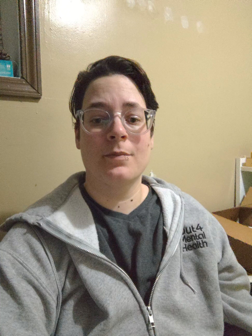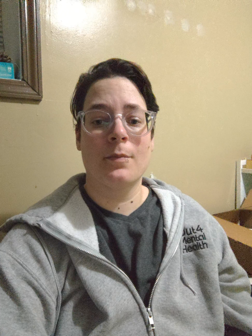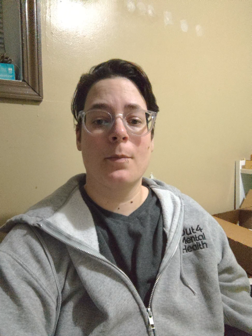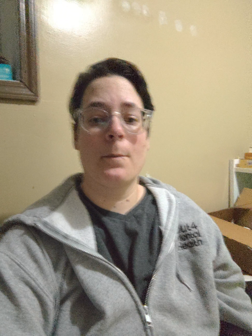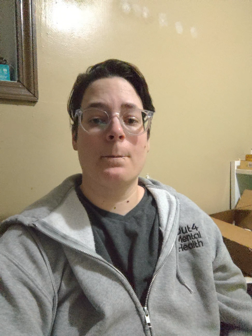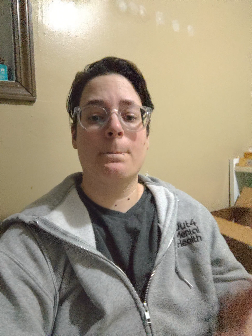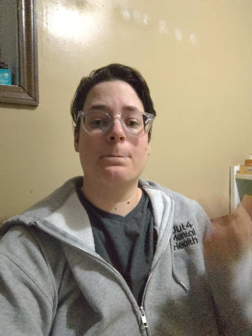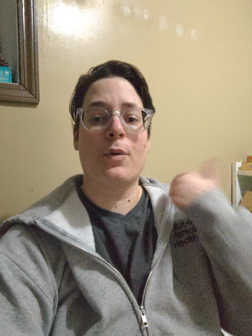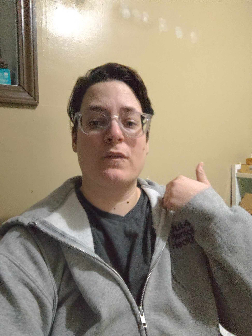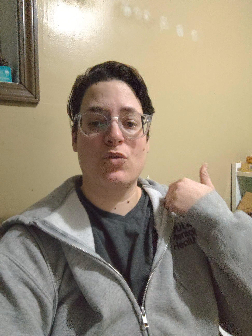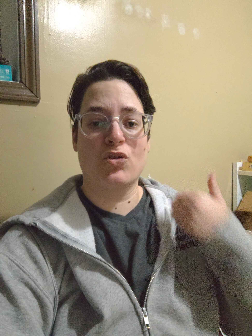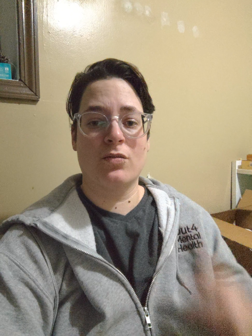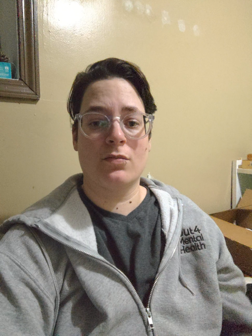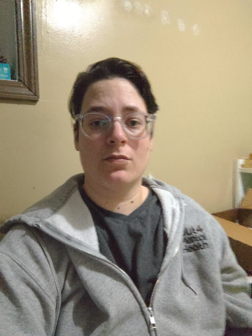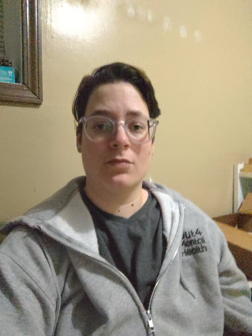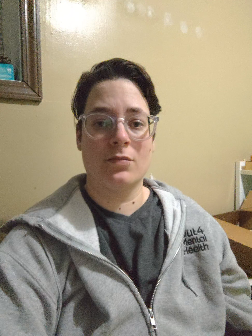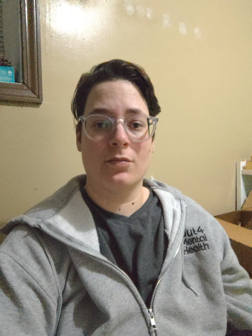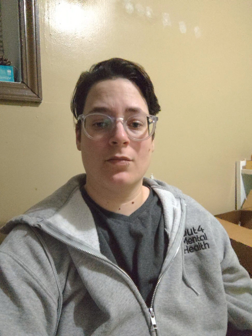before